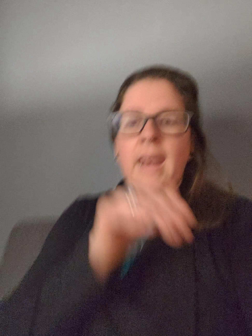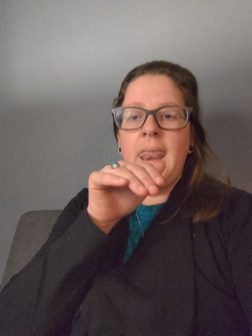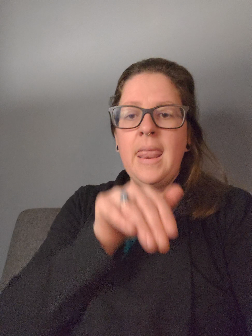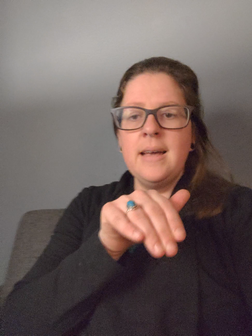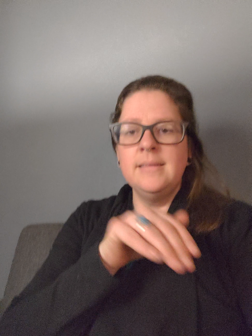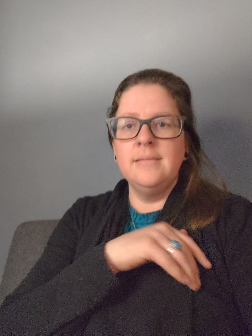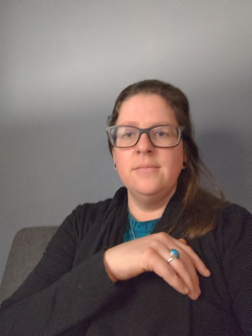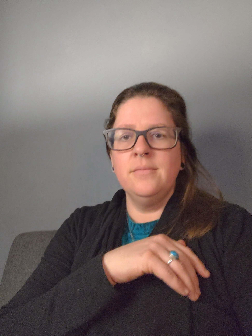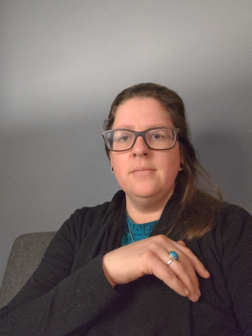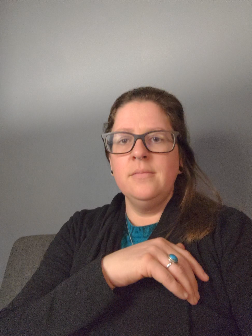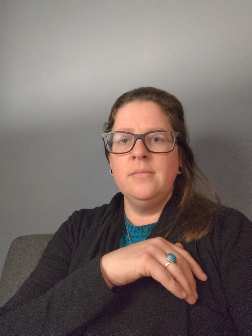night